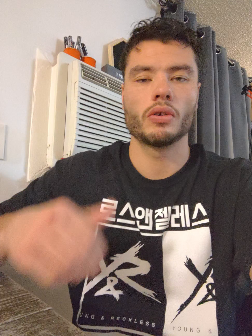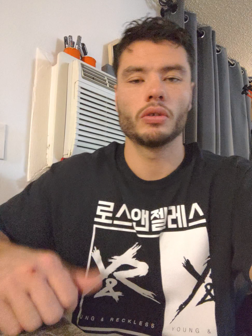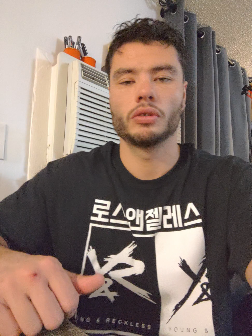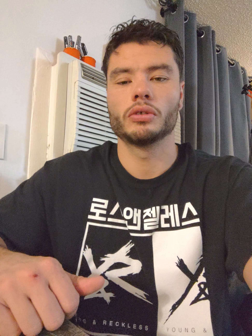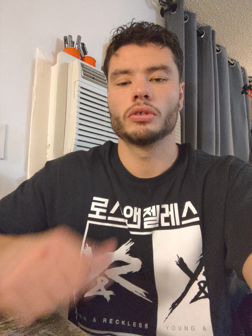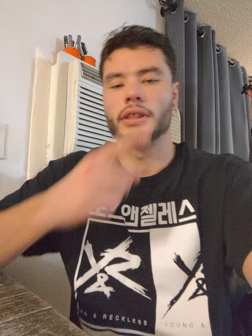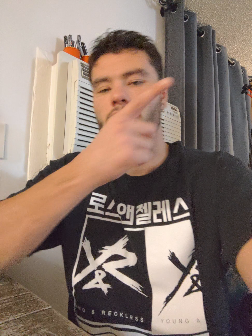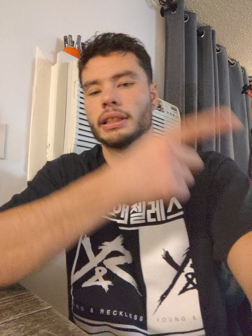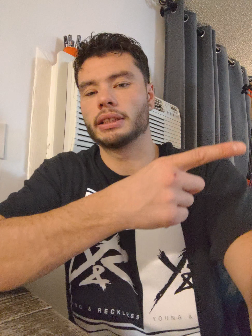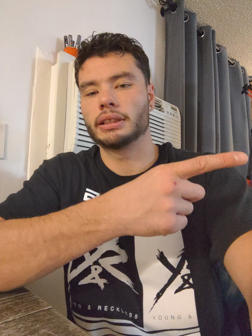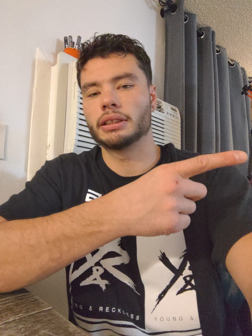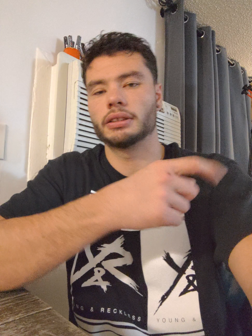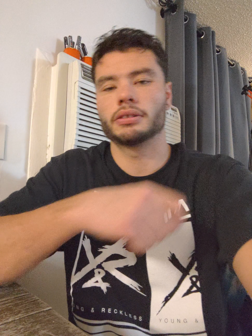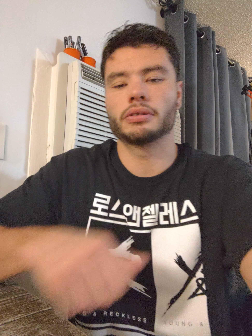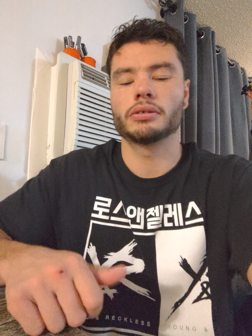he/she/it